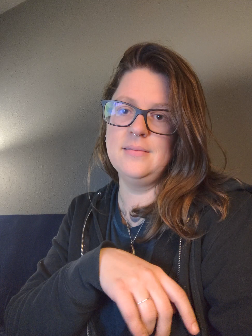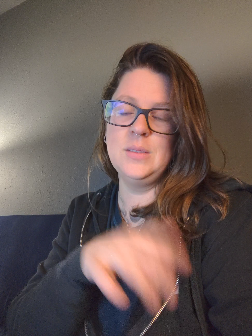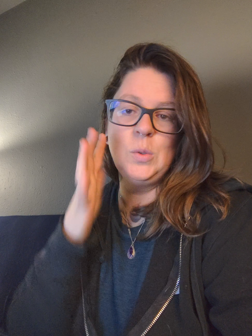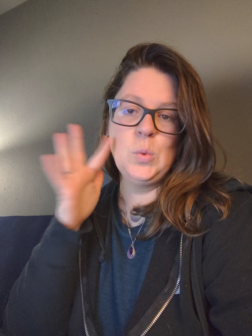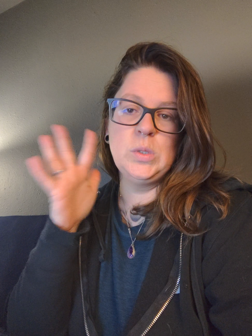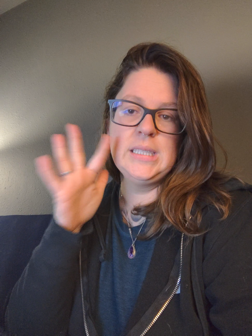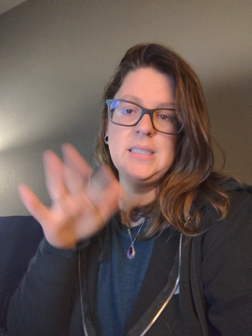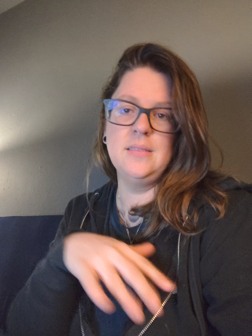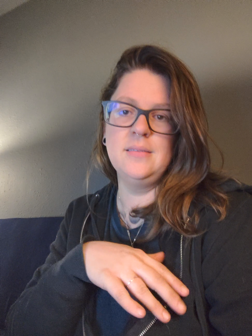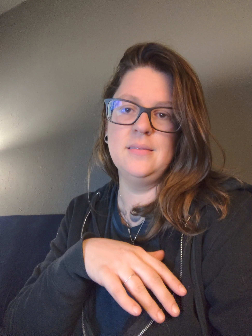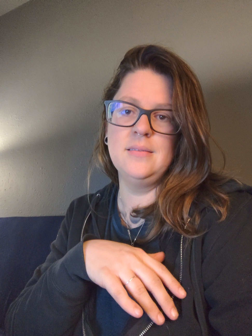noisy